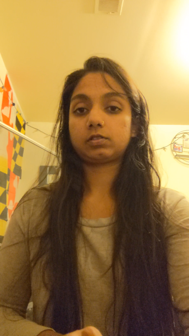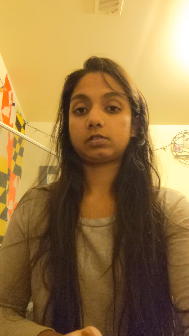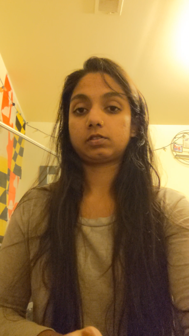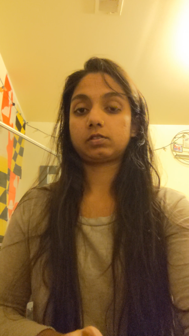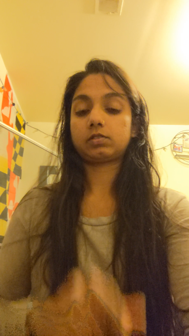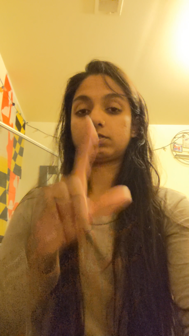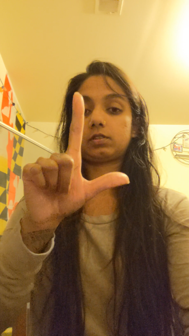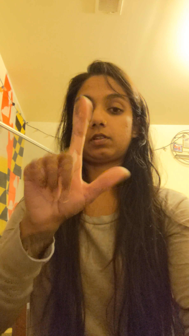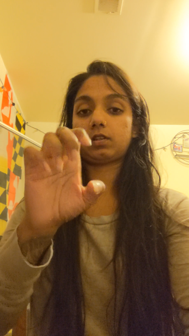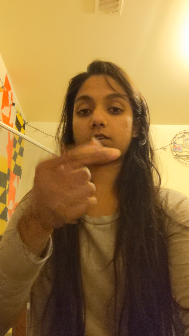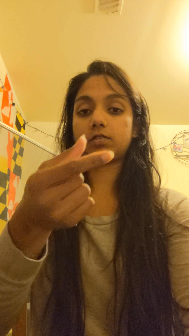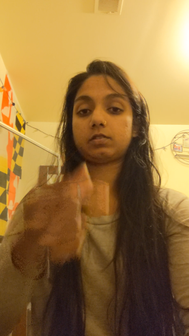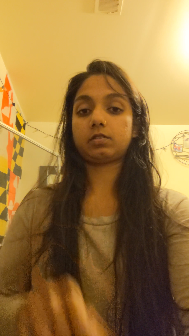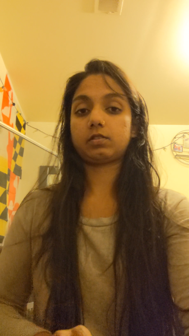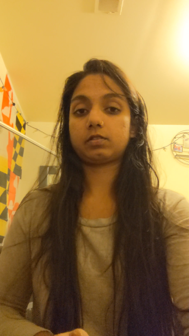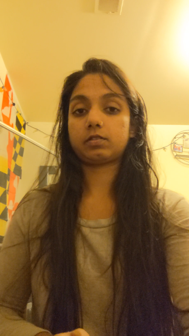leg